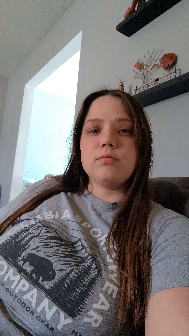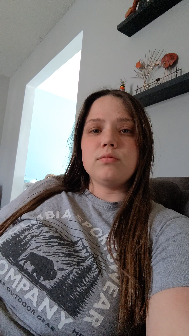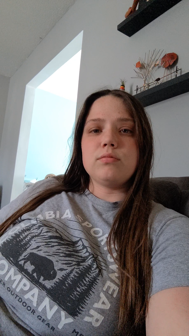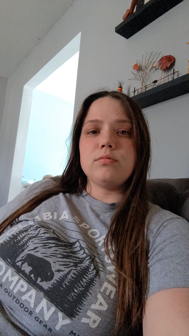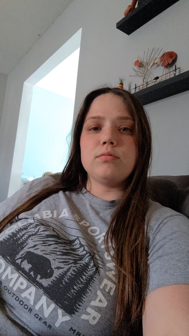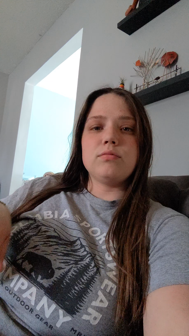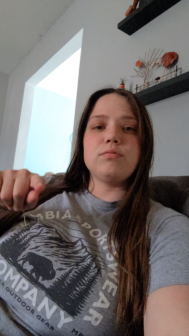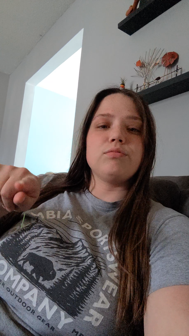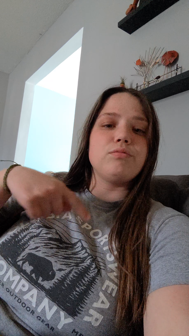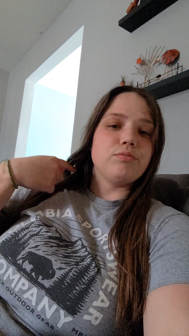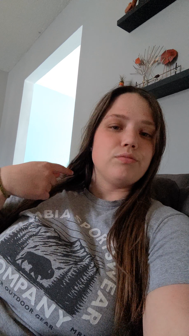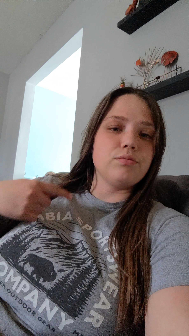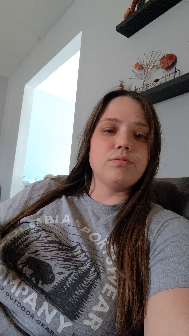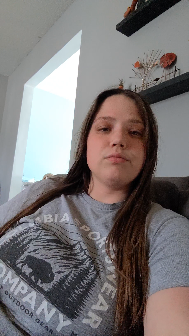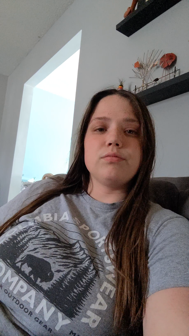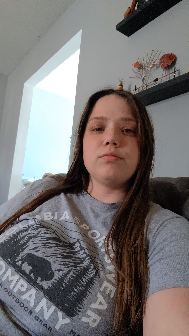long